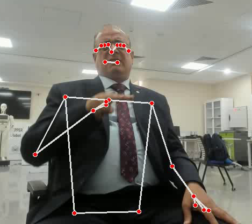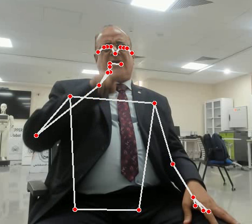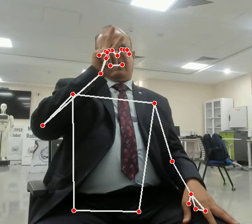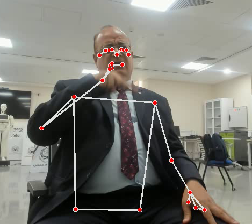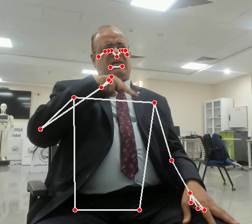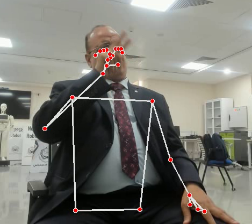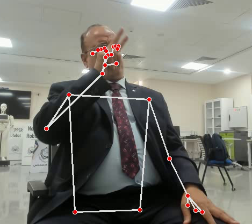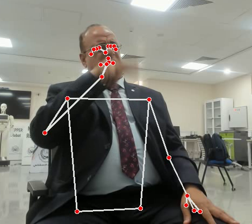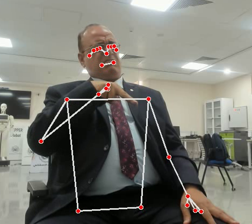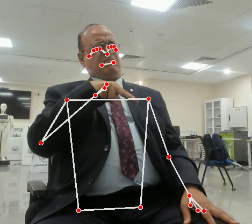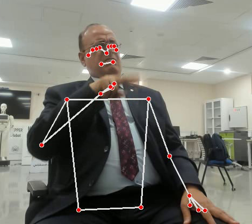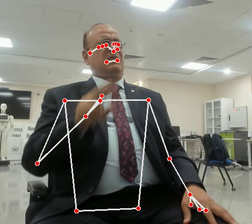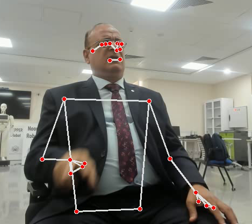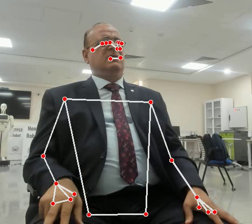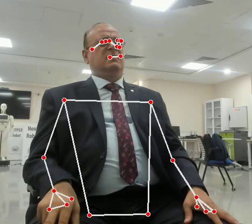y7takr